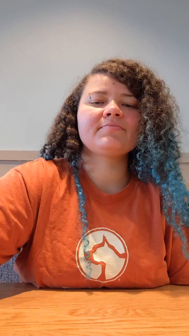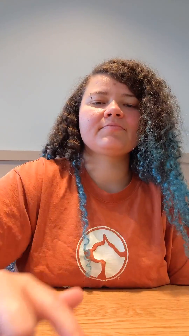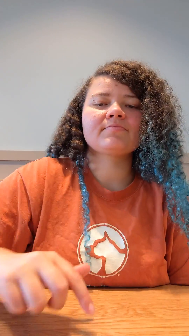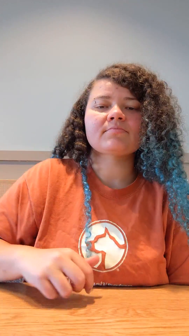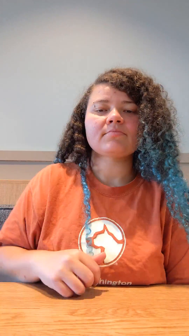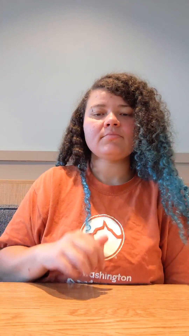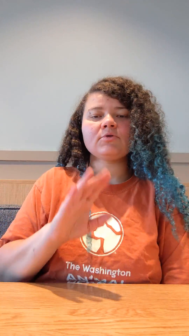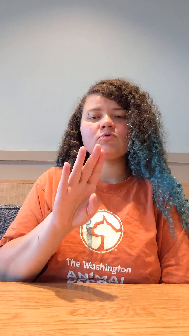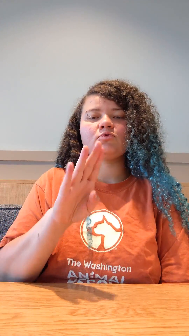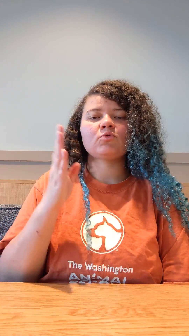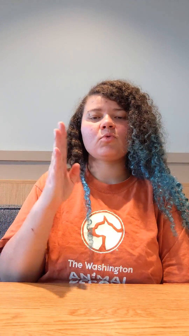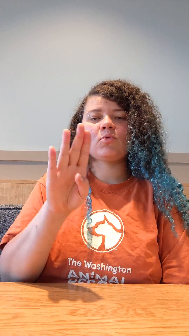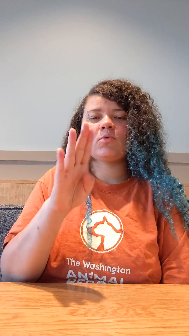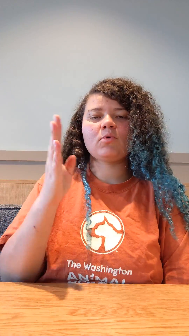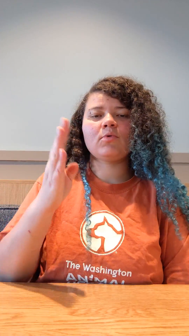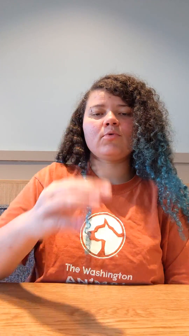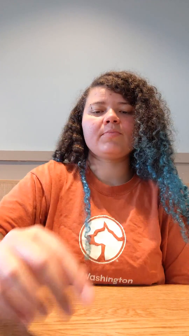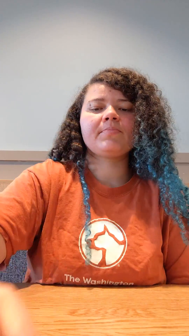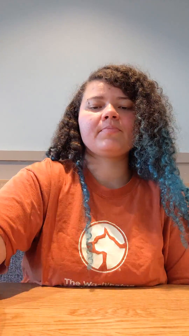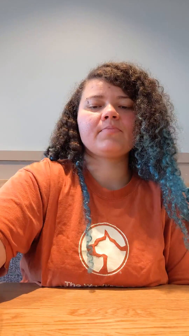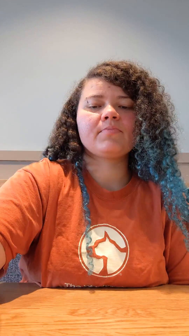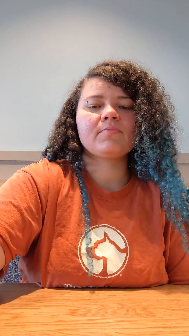door